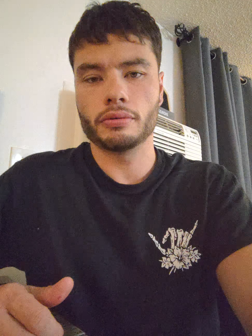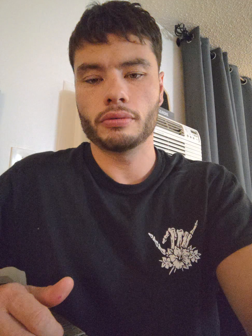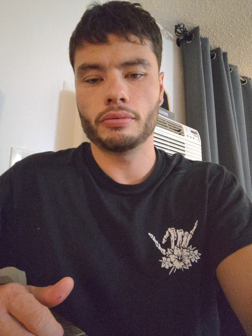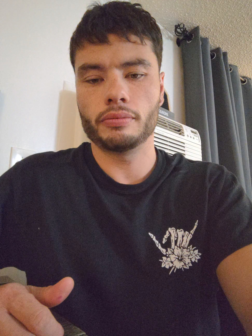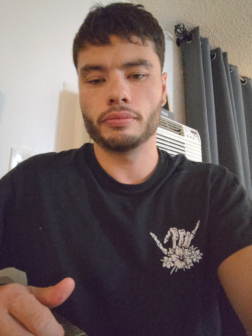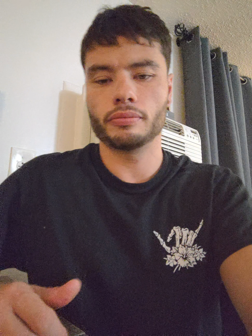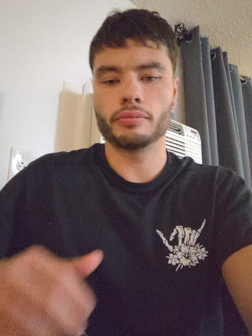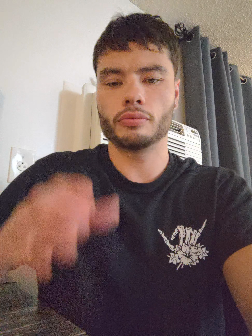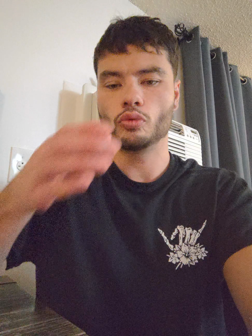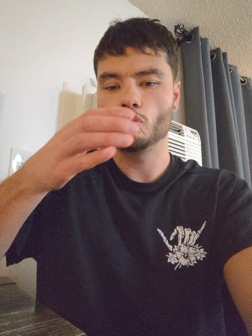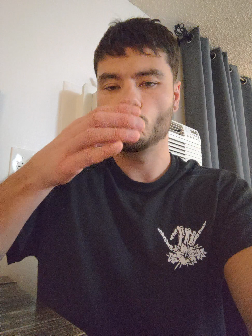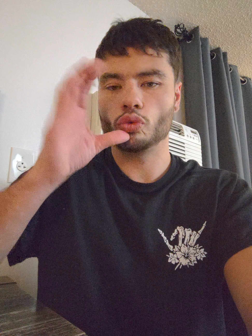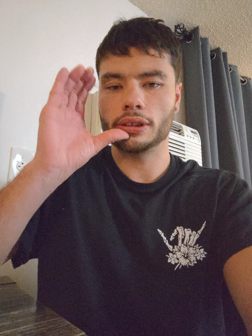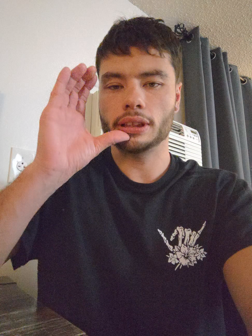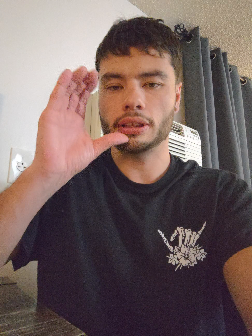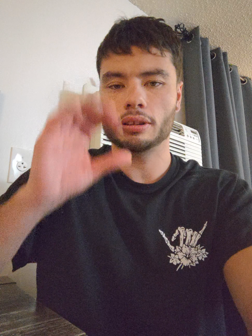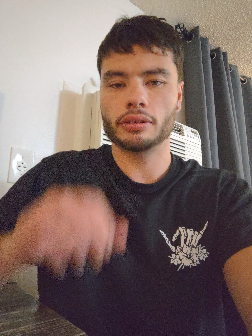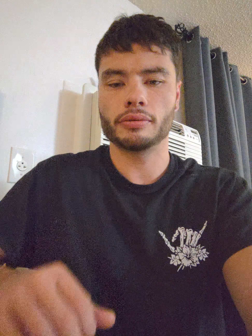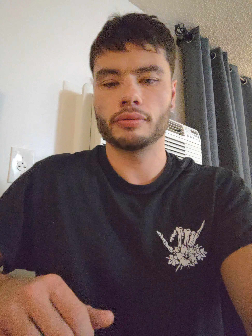drink